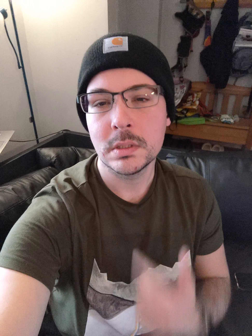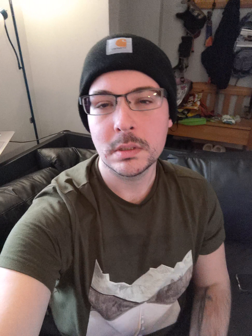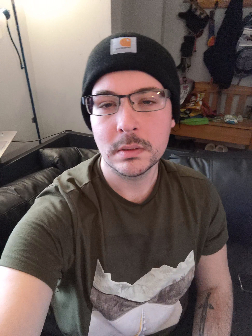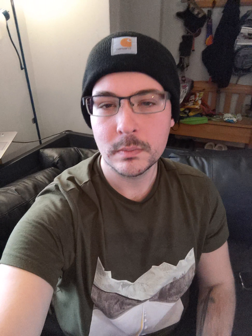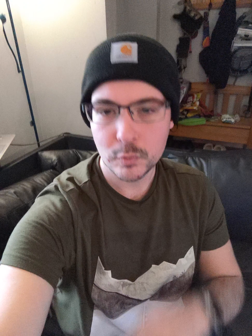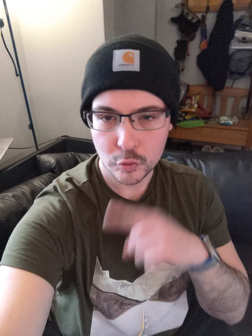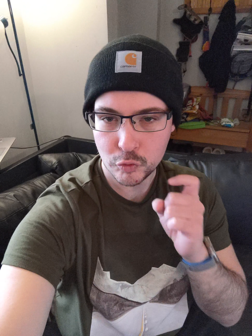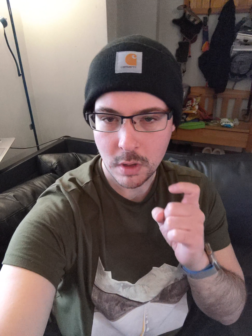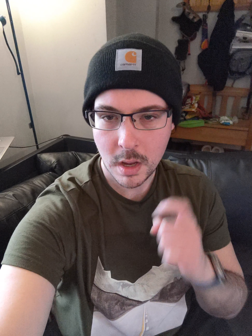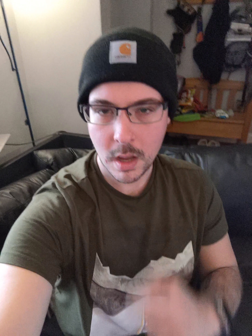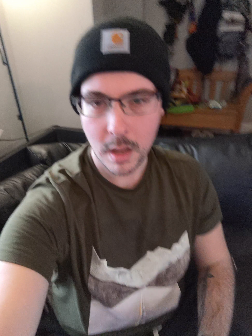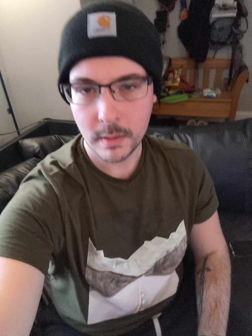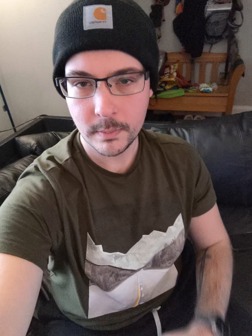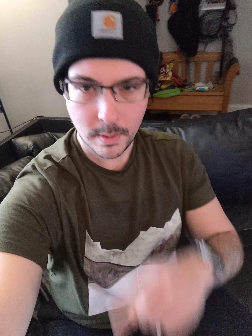dry